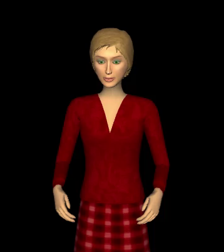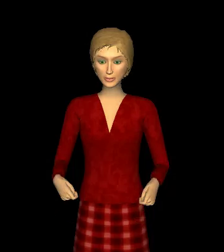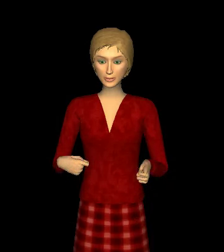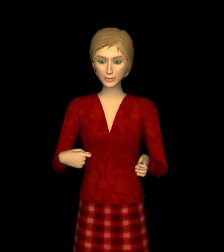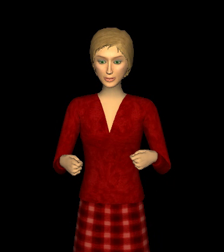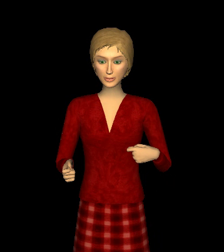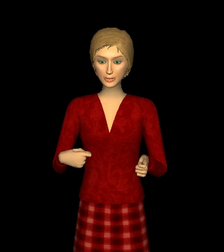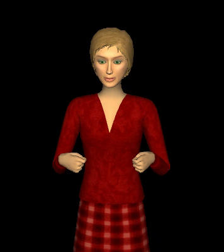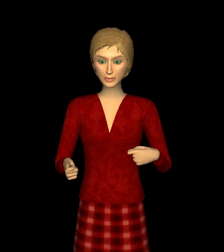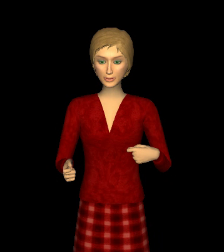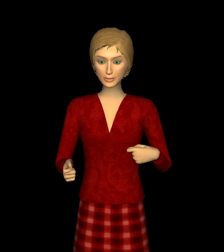سوق